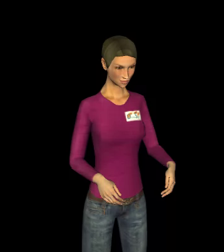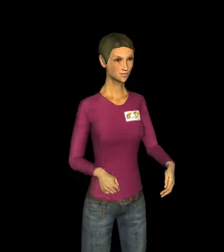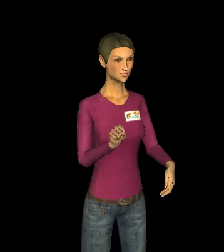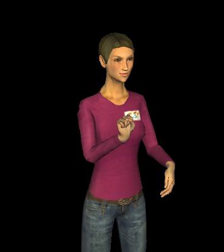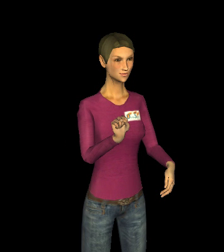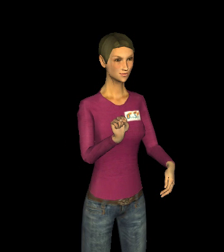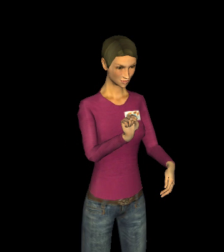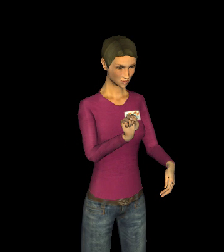أخت